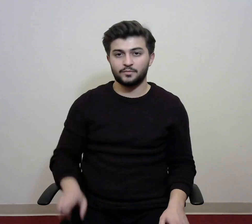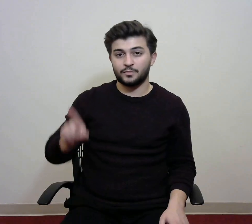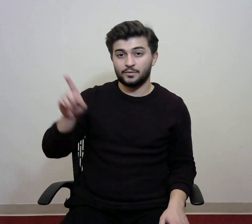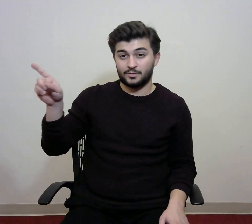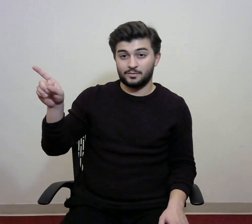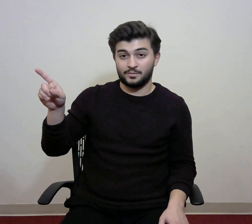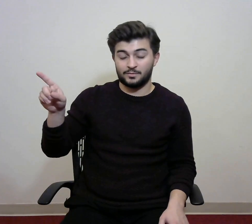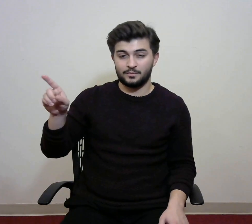onun